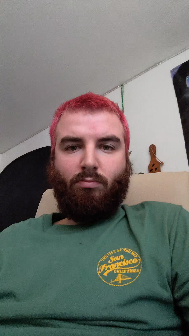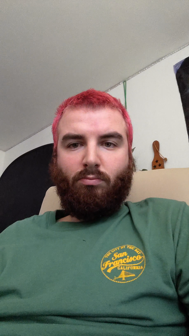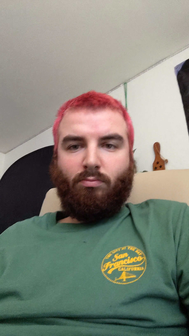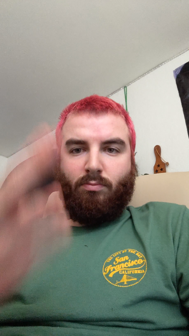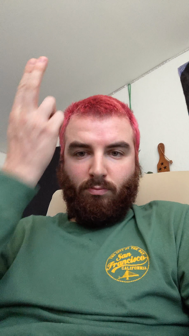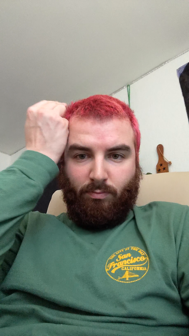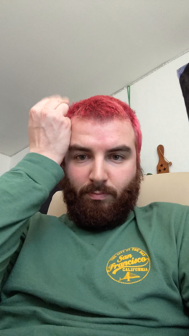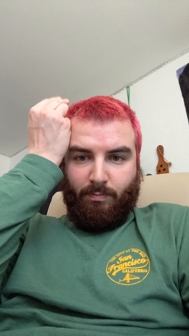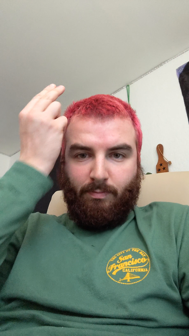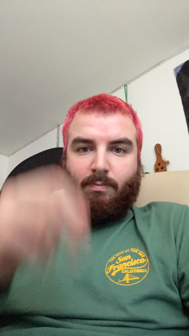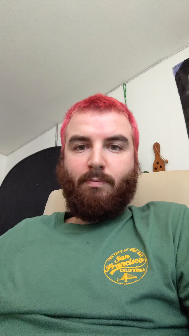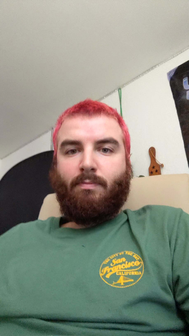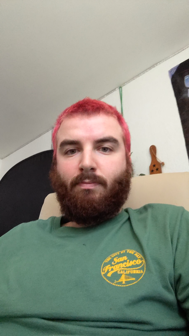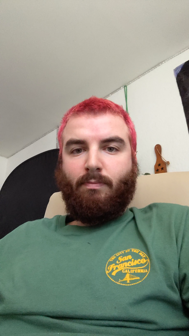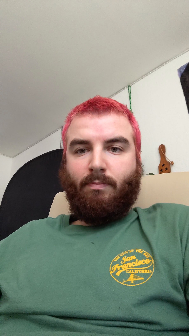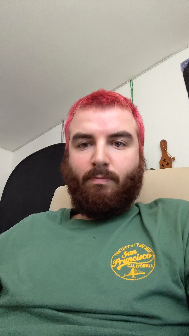rabbit